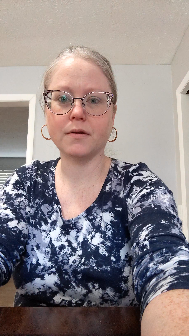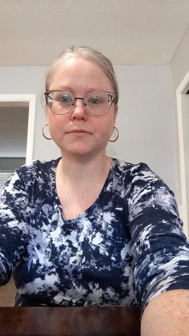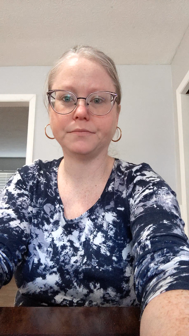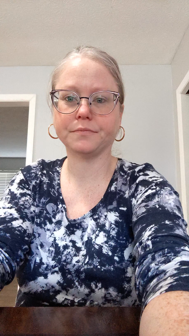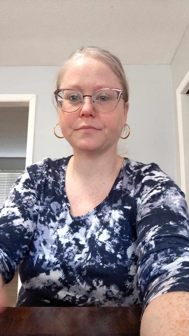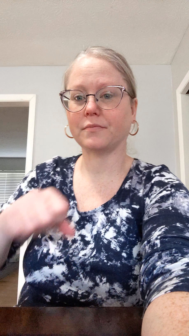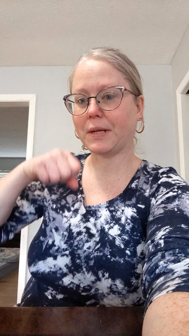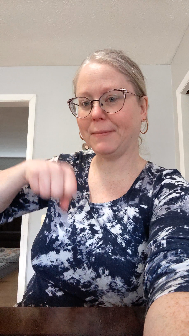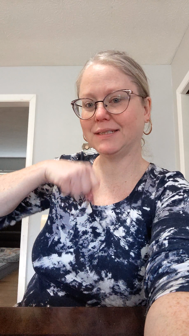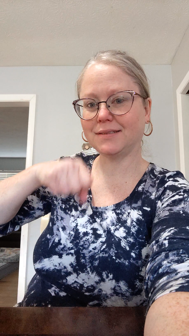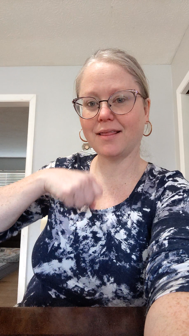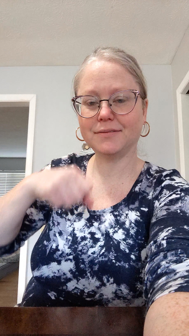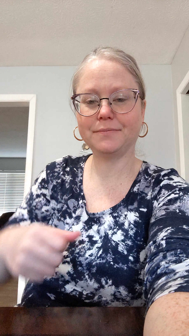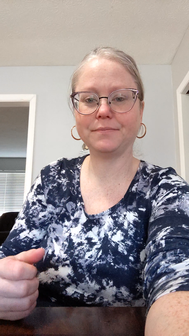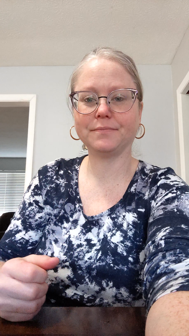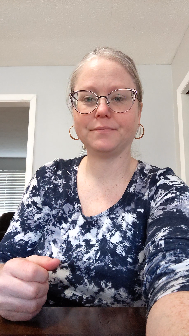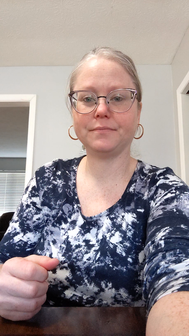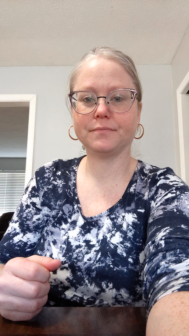bicycle